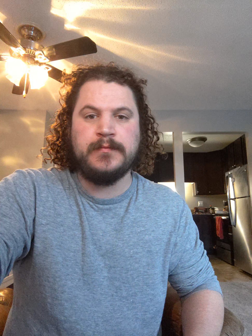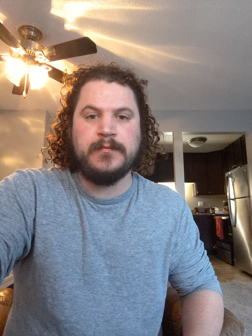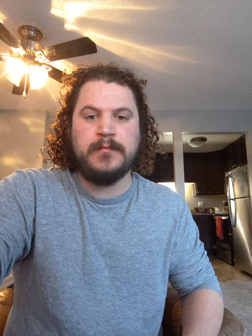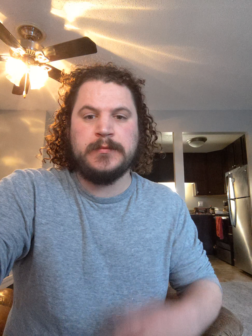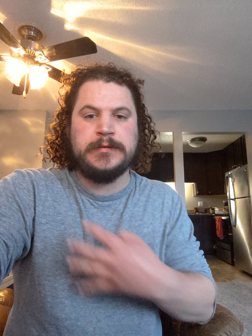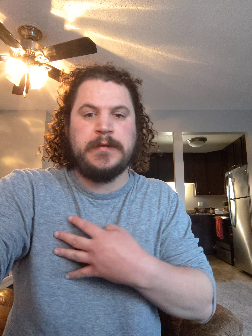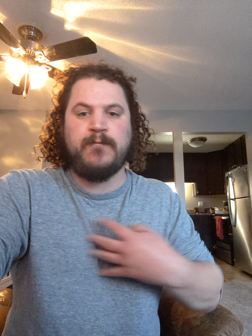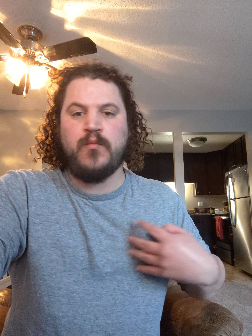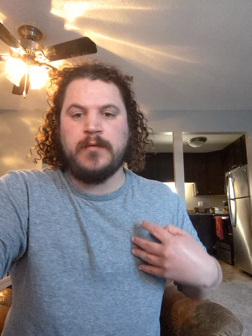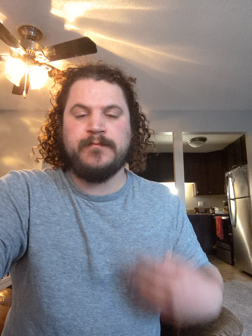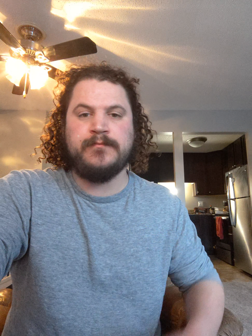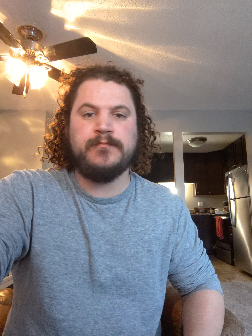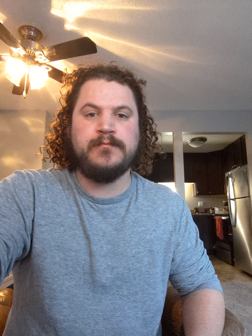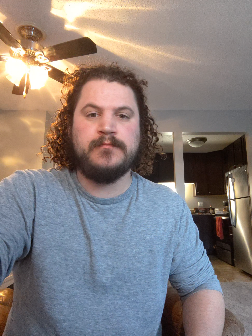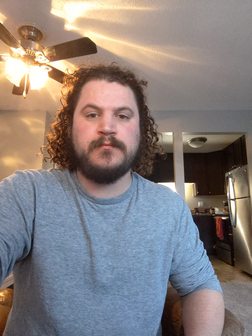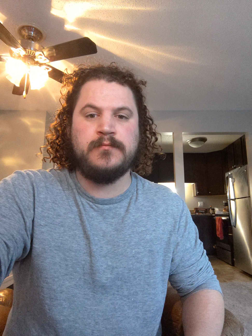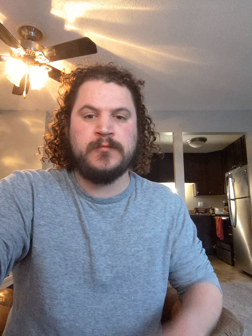zebra